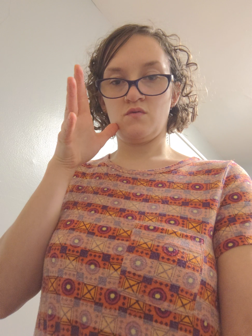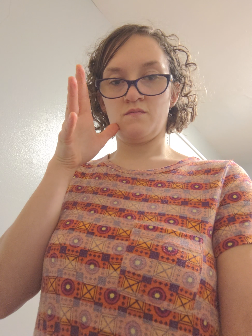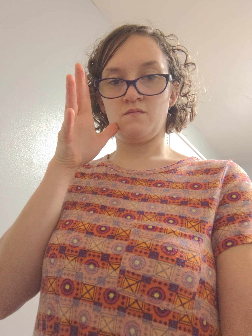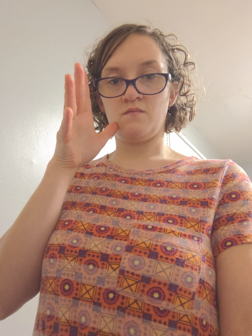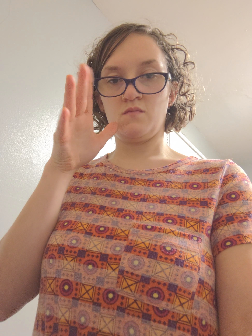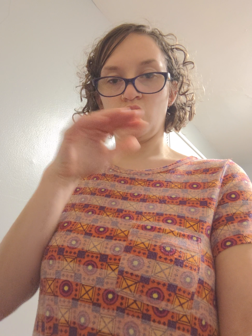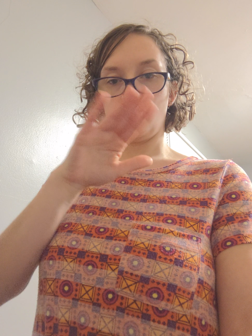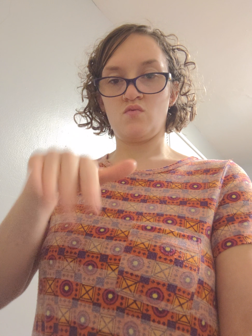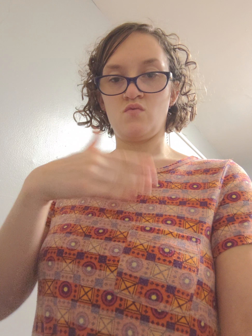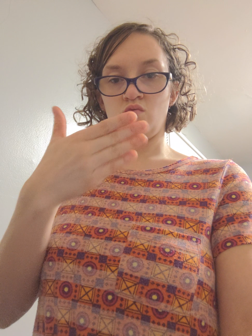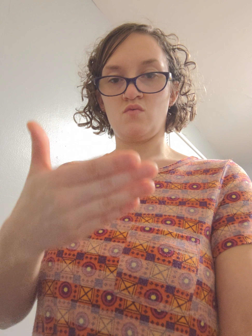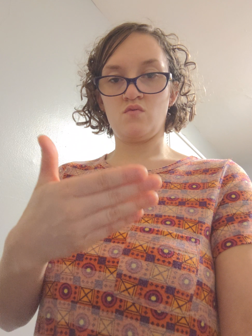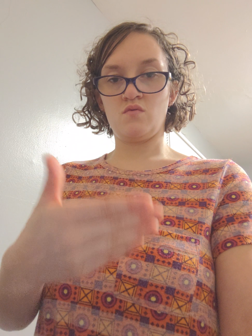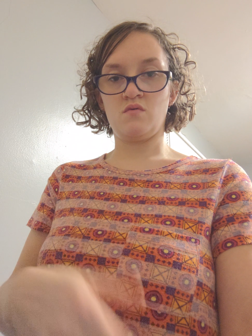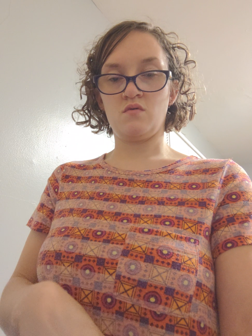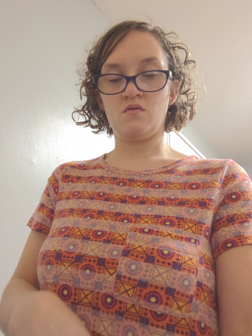all